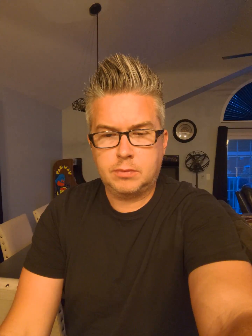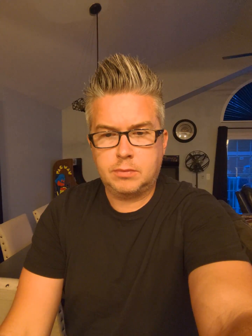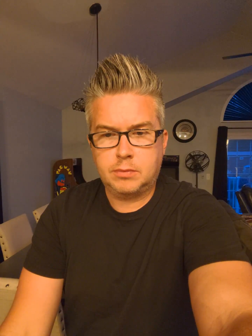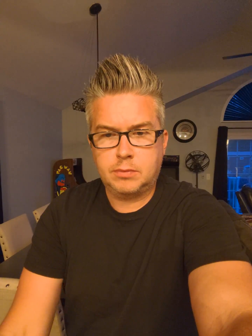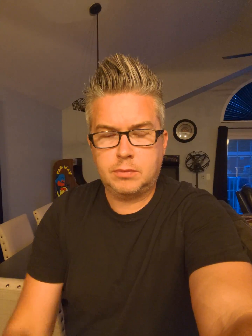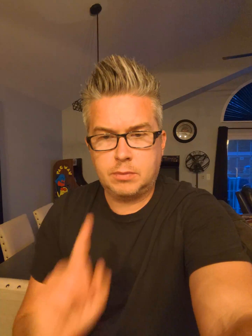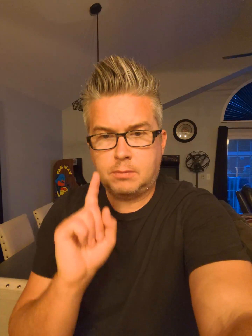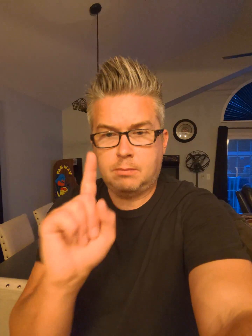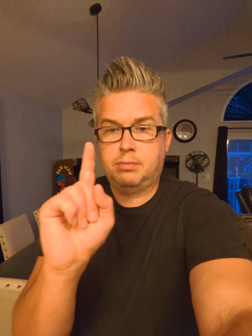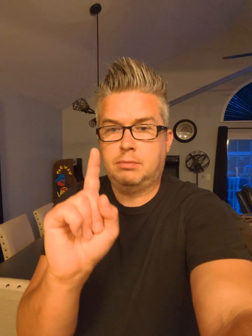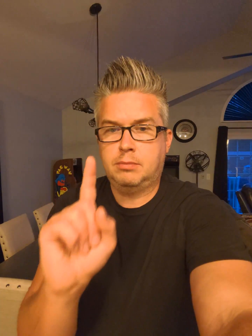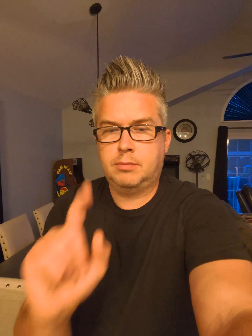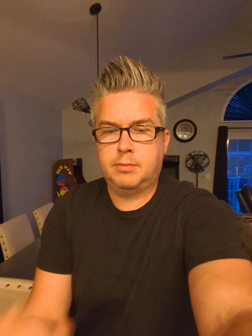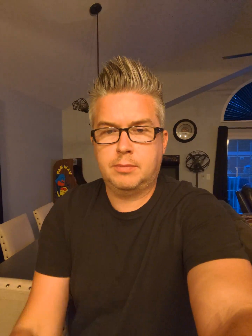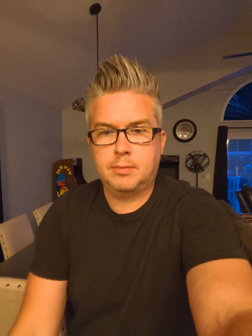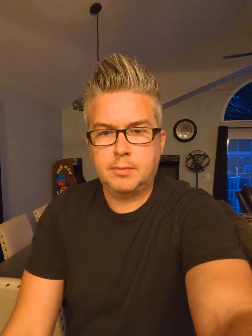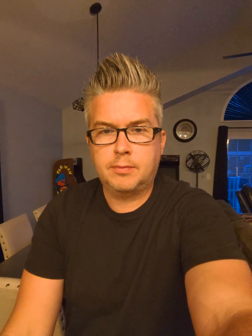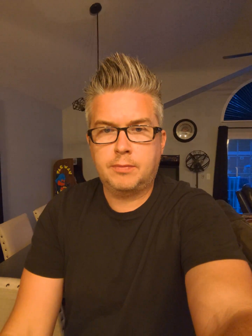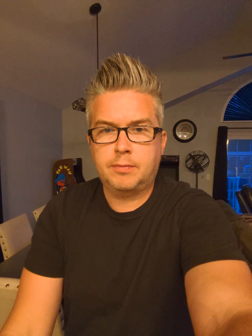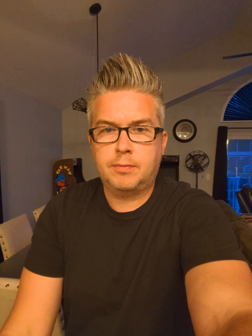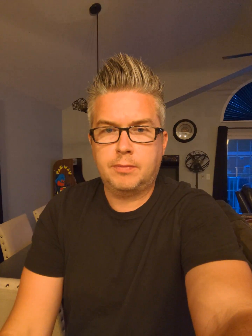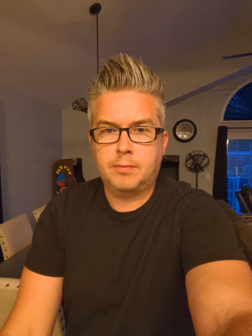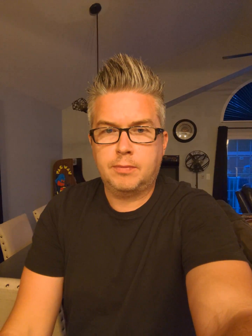bump